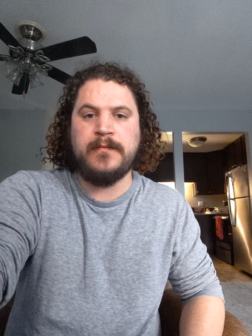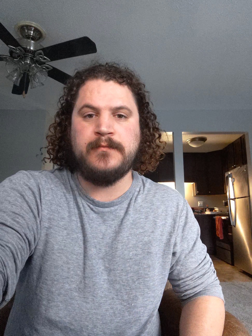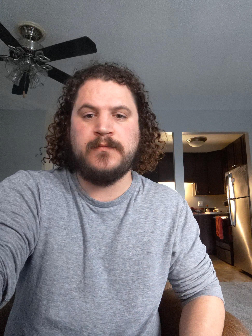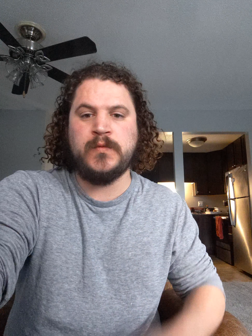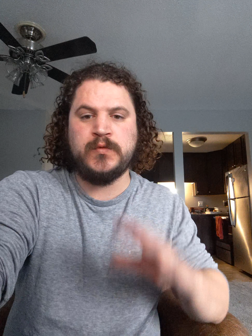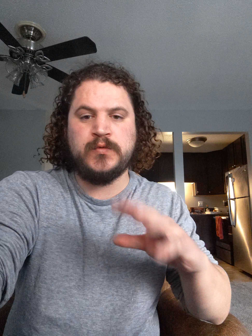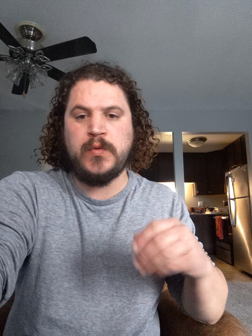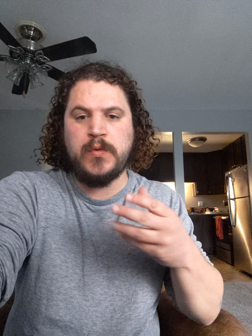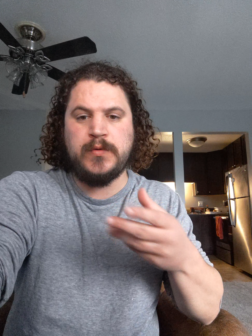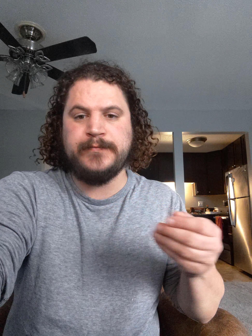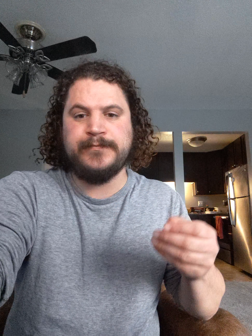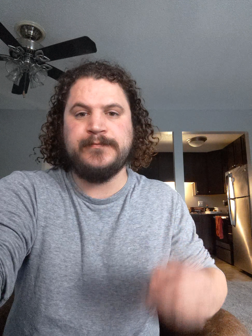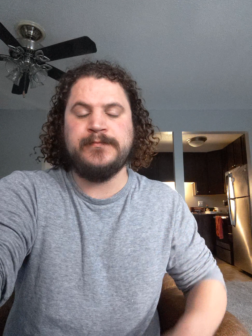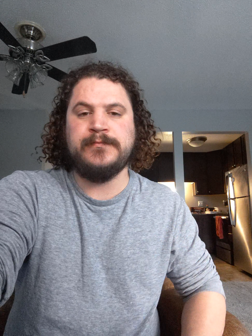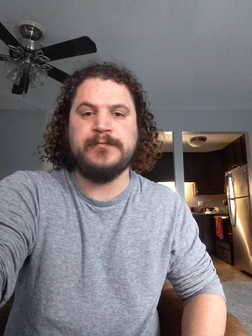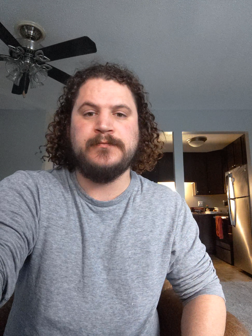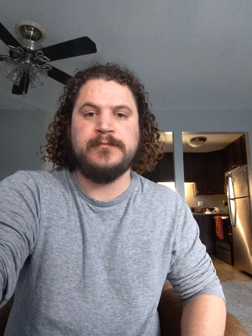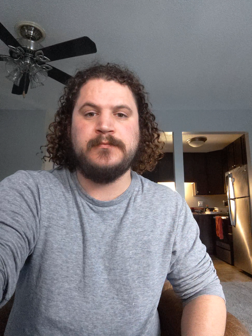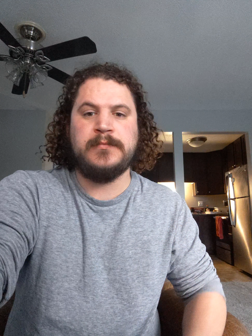story